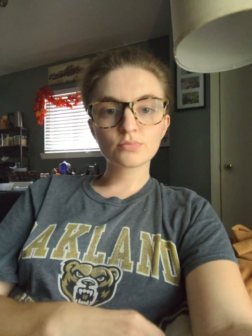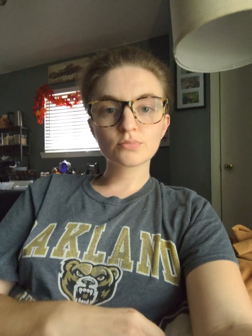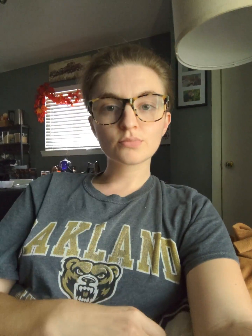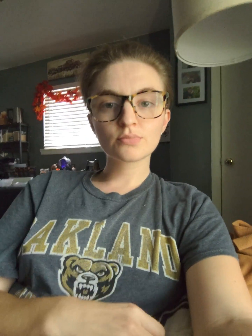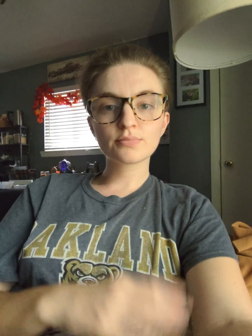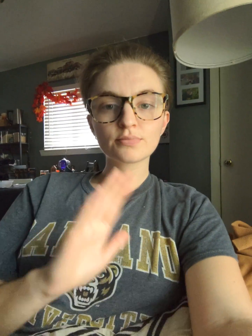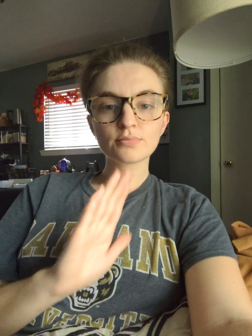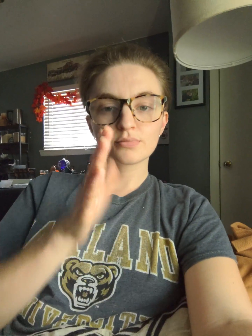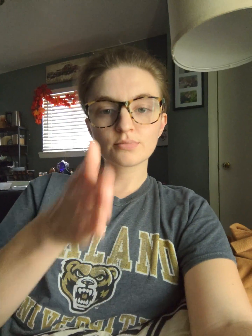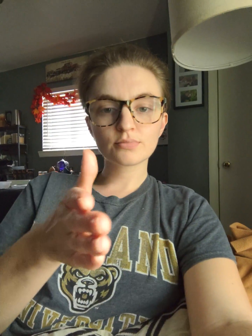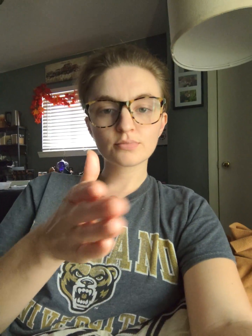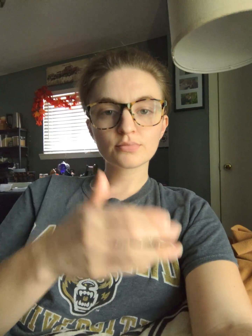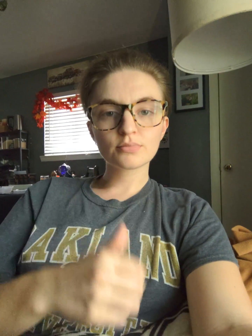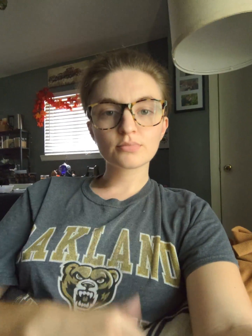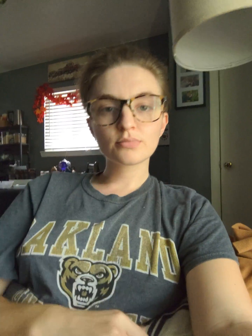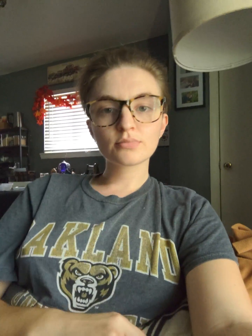over